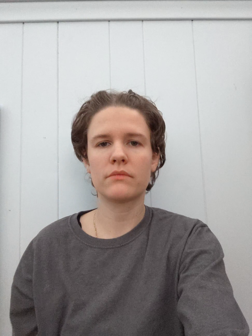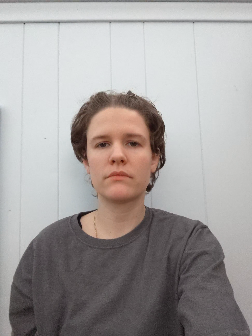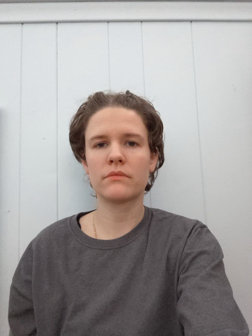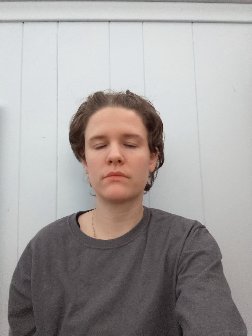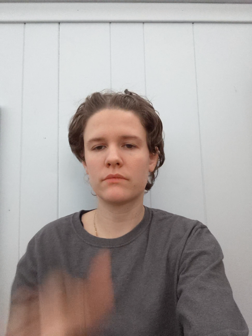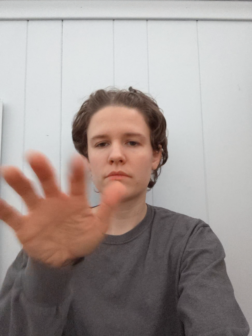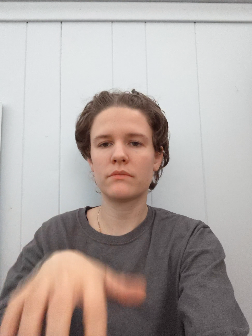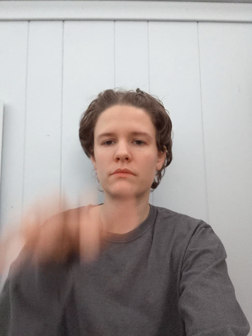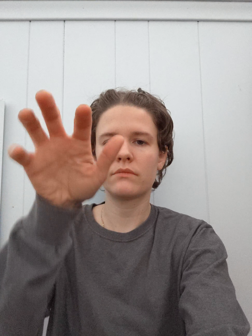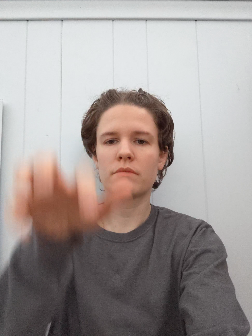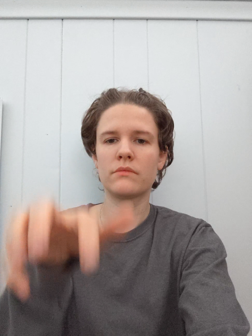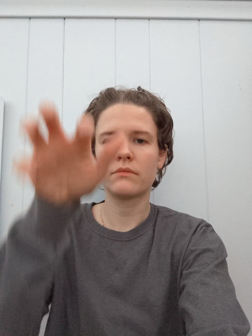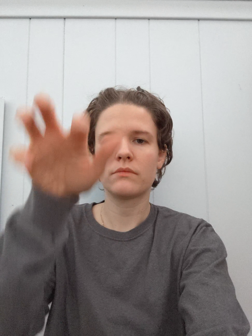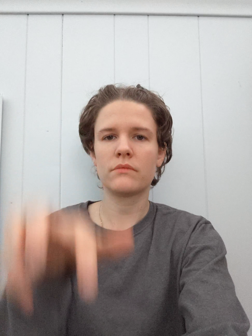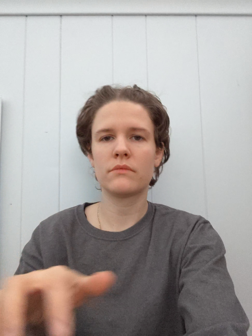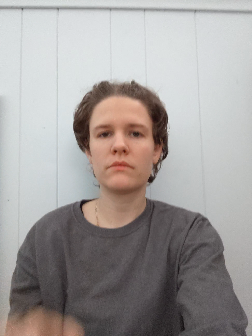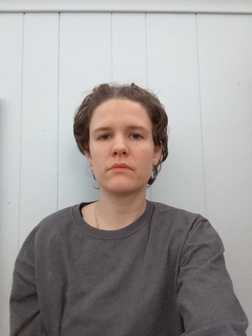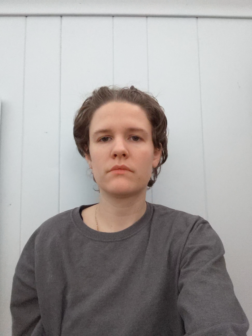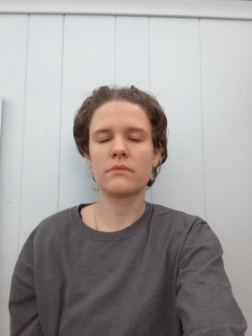alligator